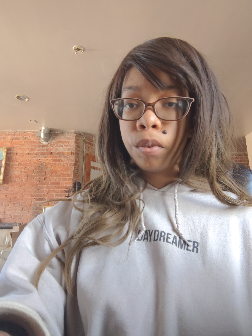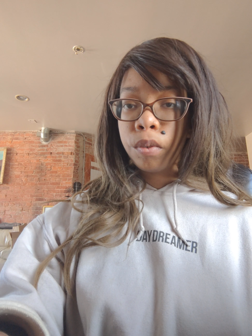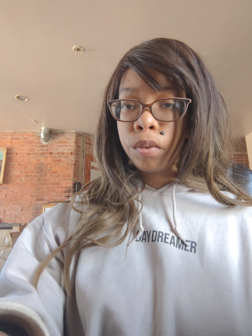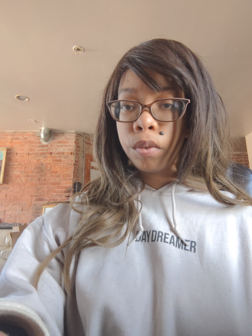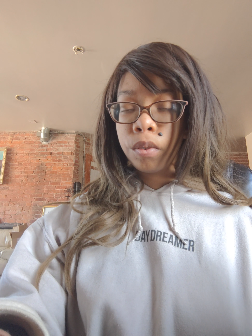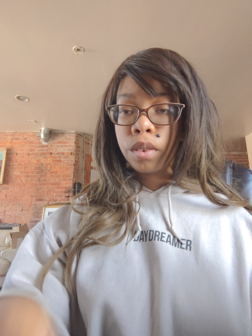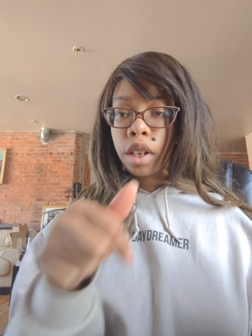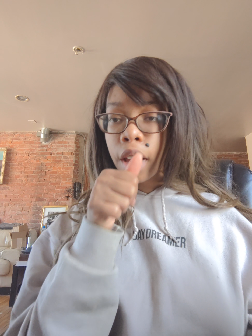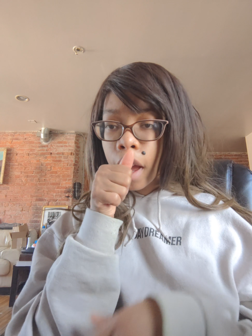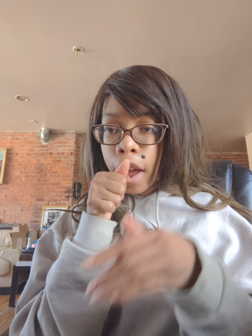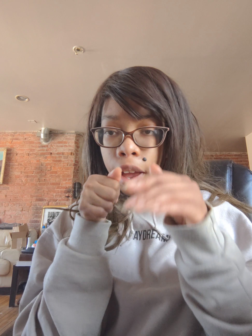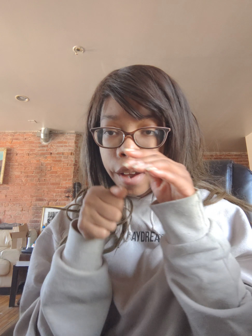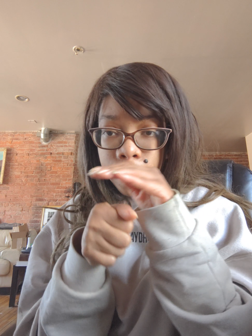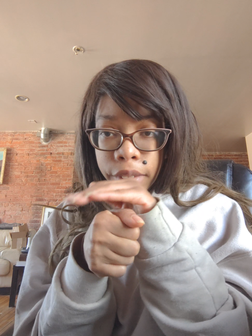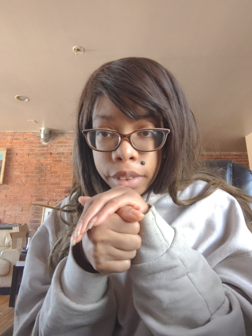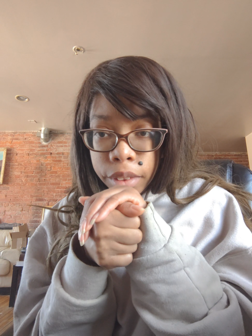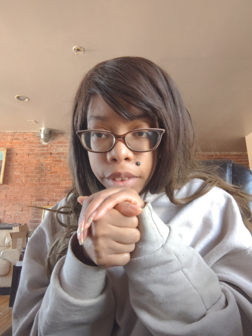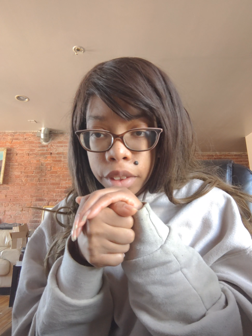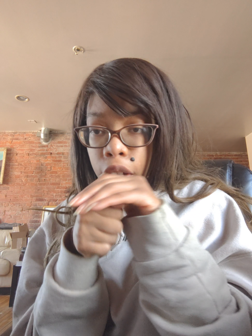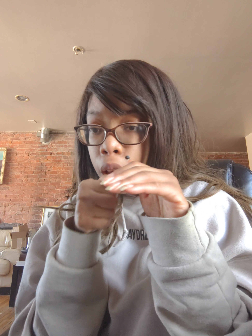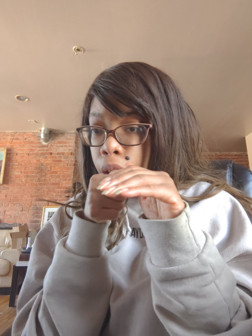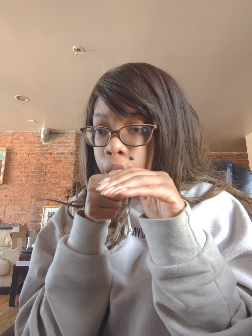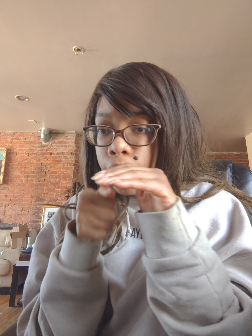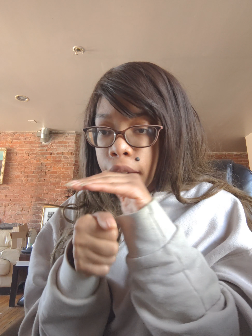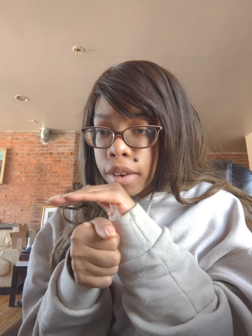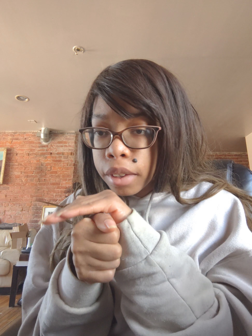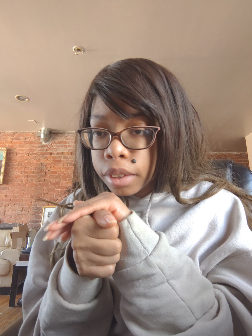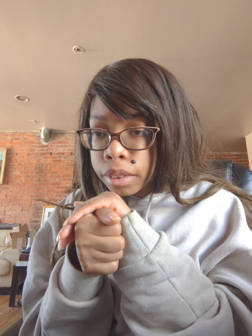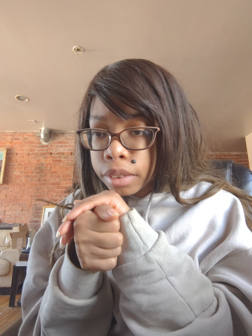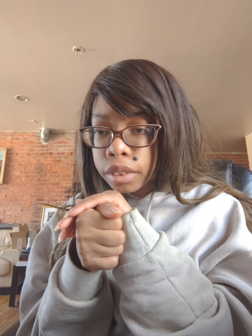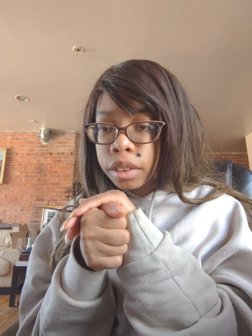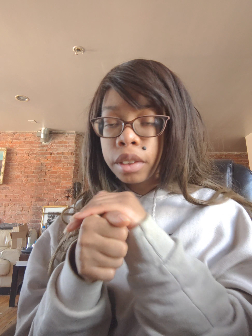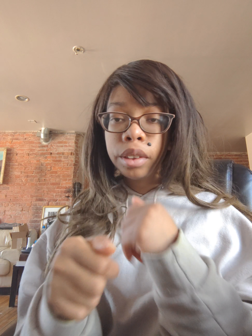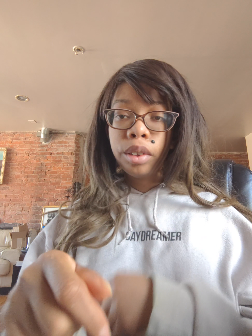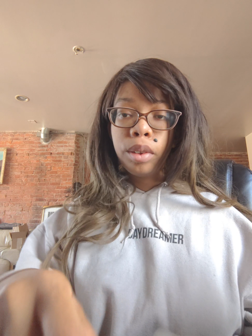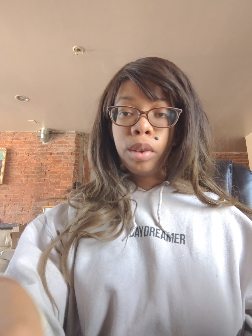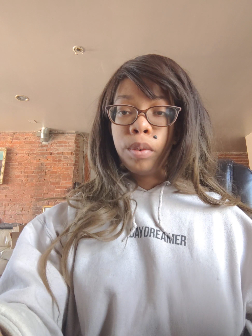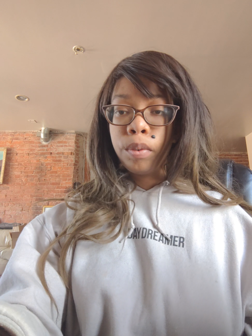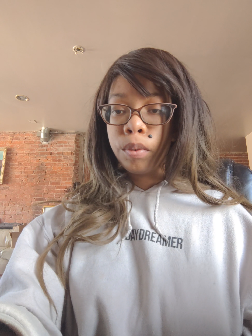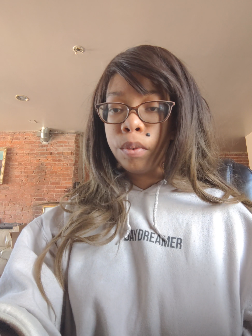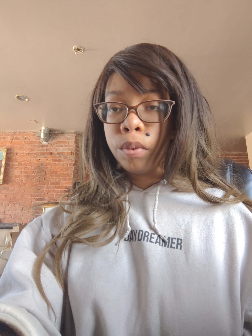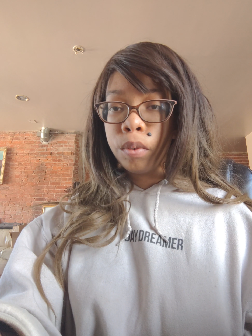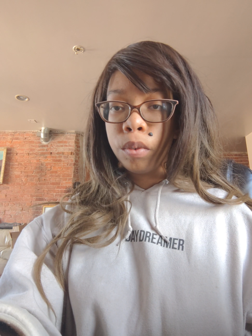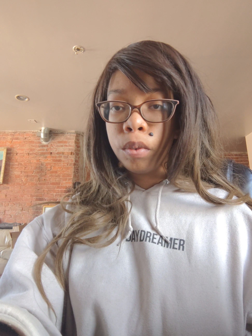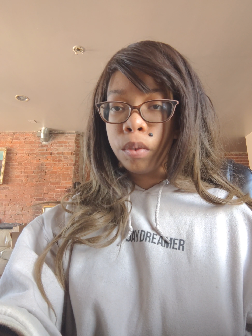hide